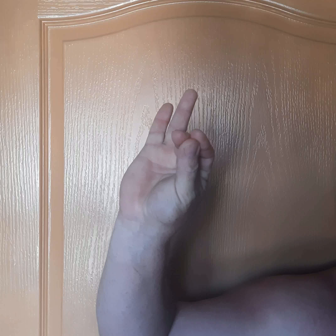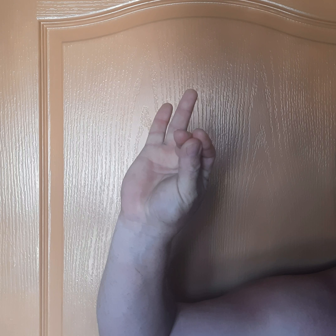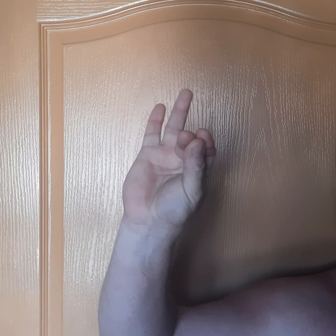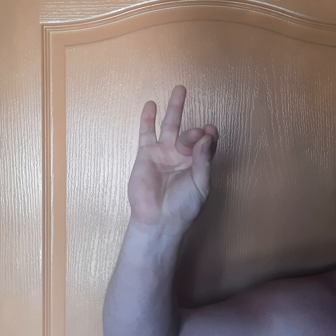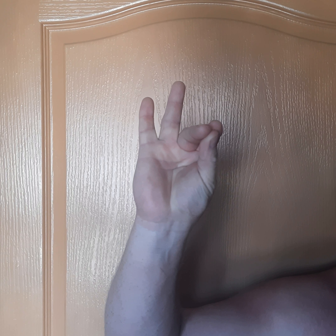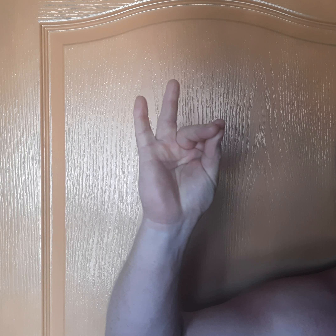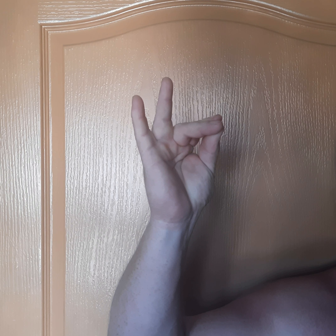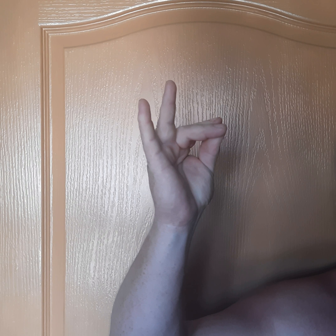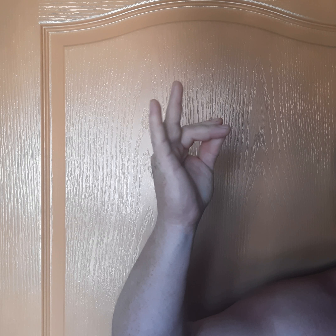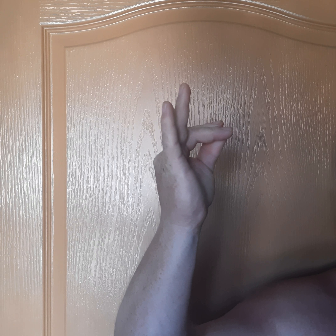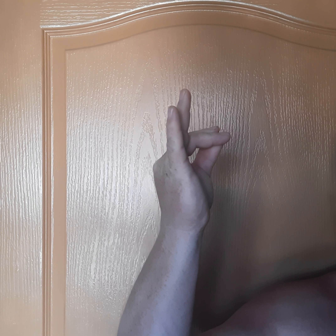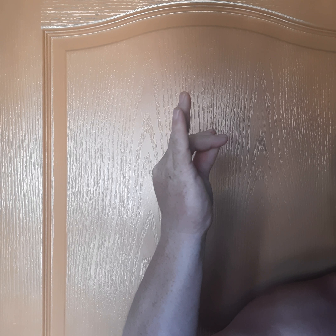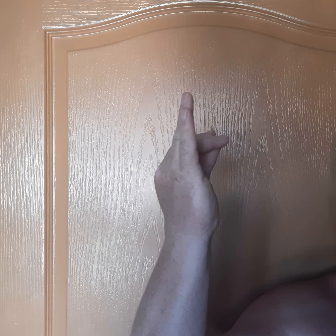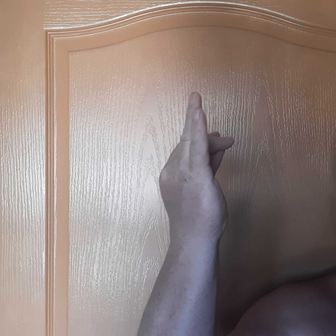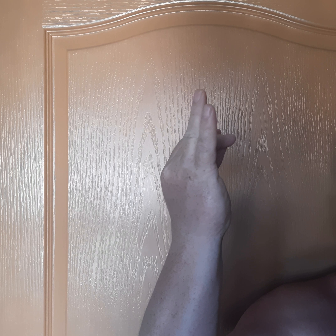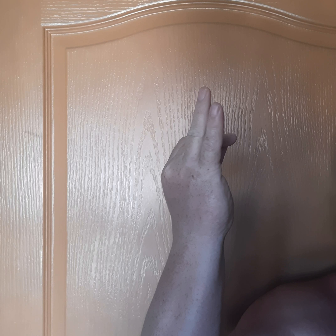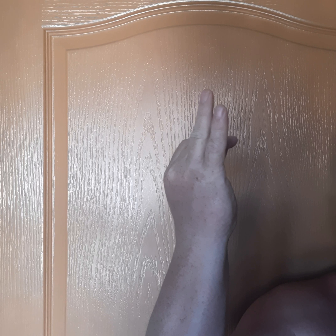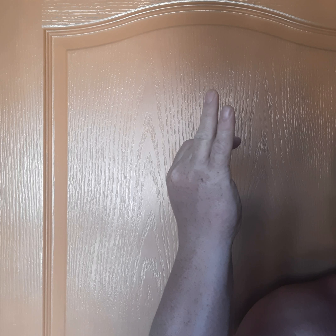Й